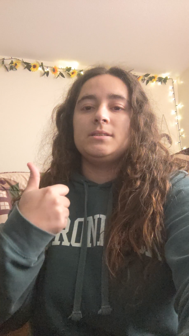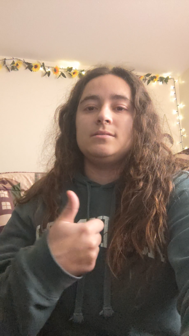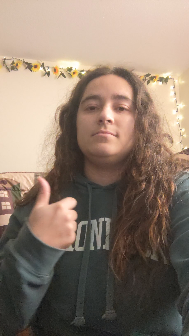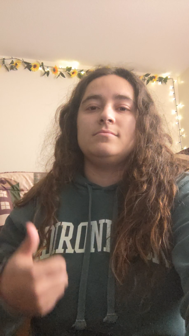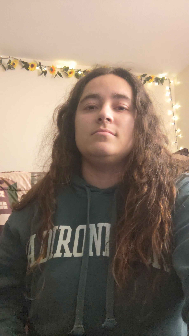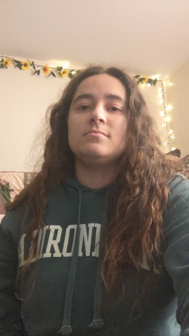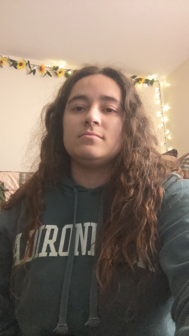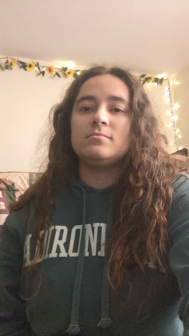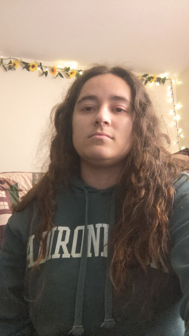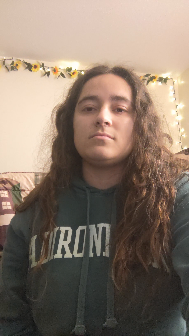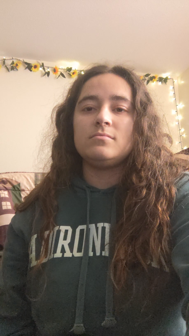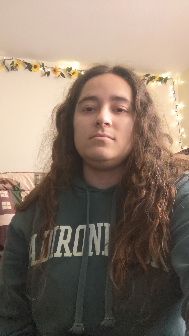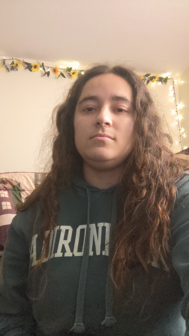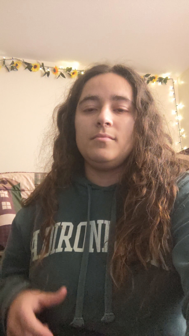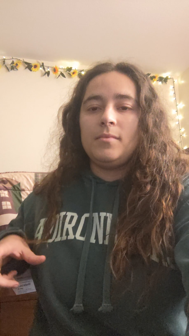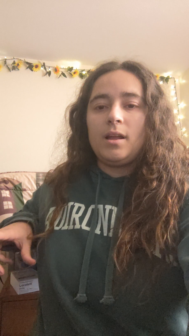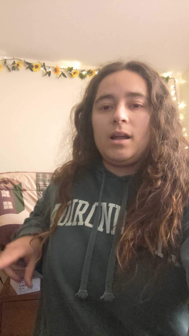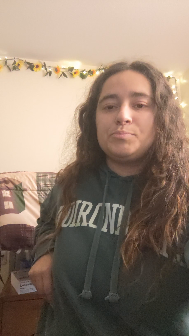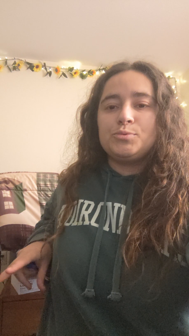diaper